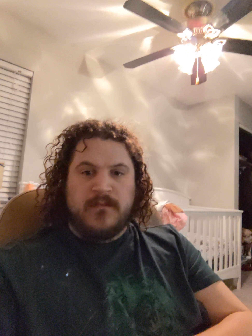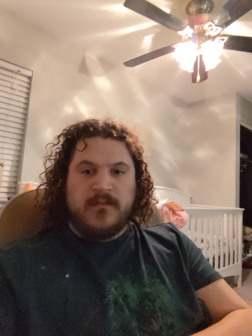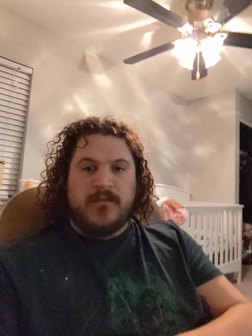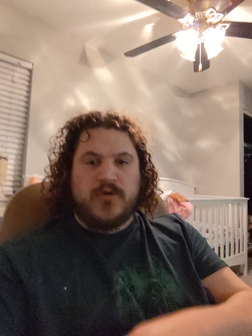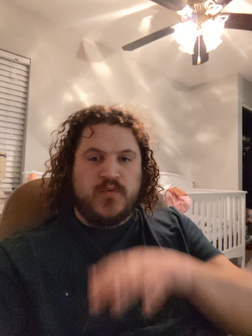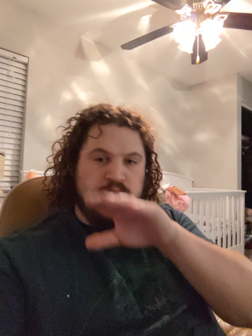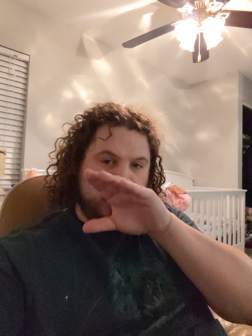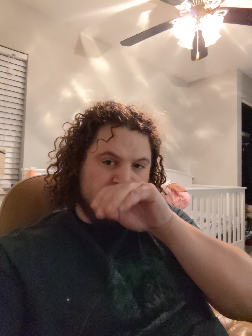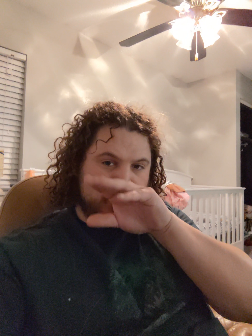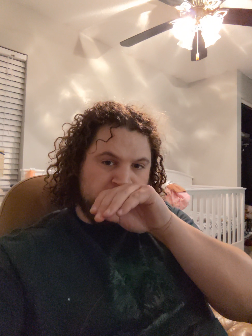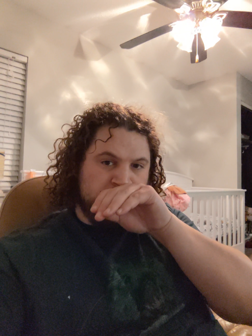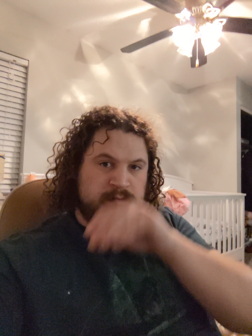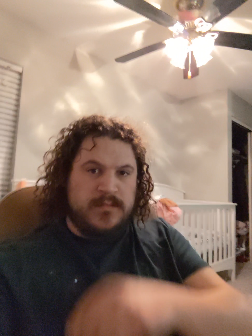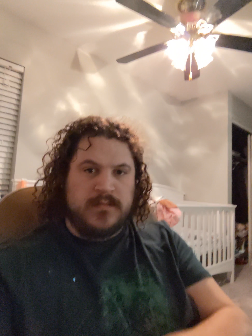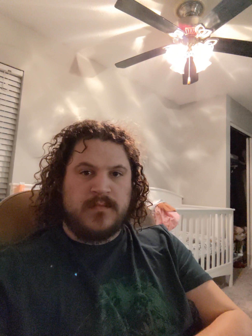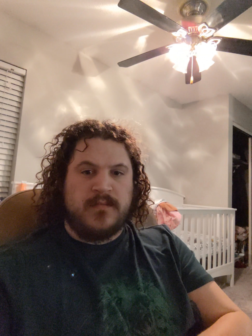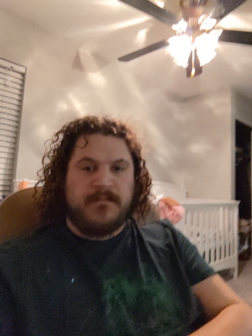goose